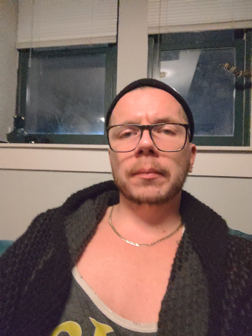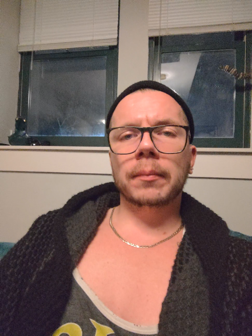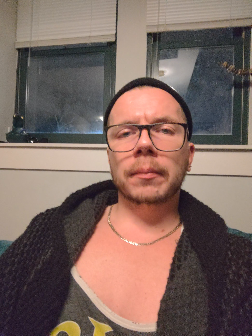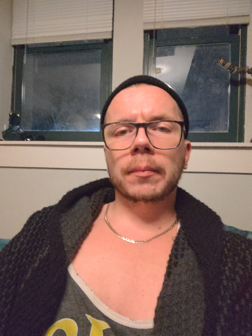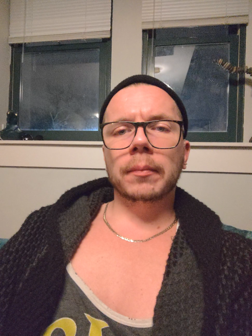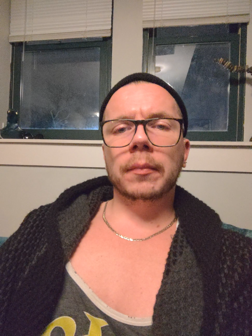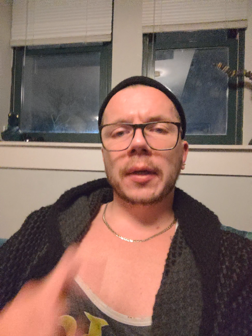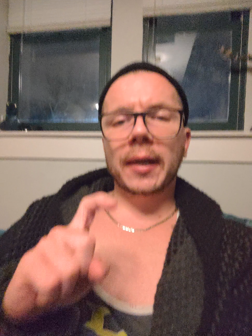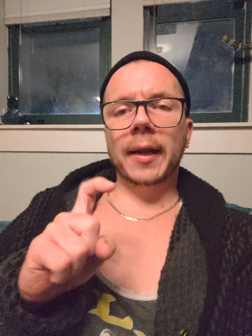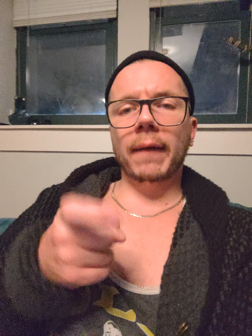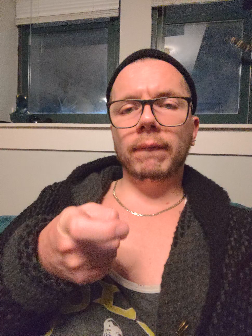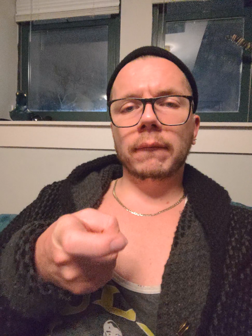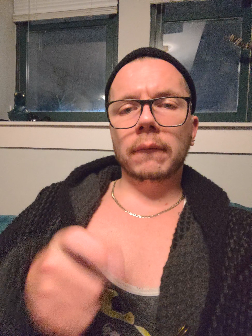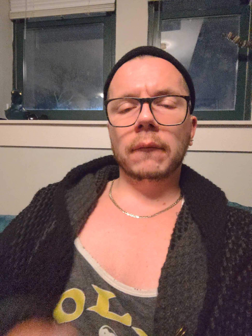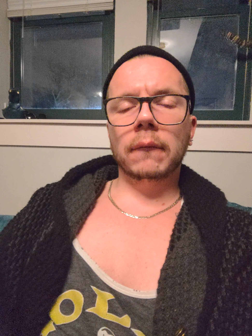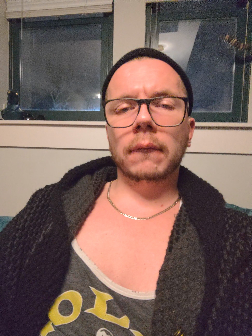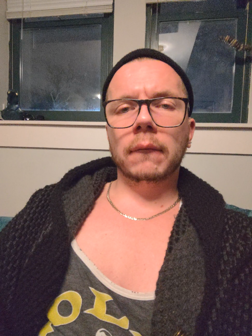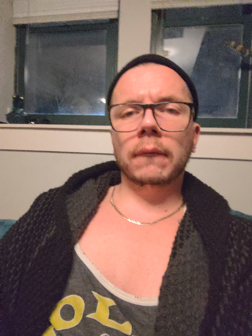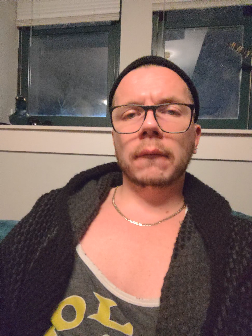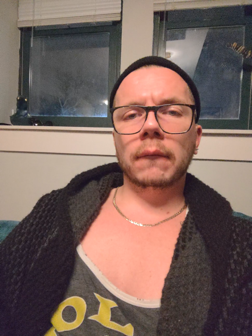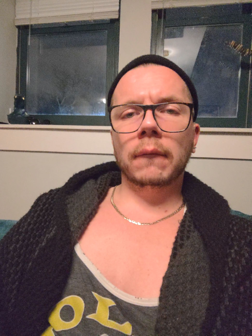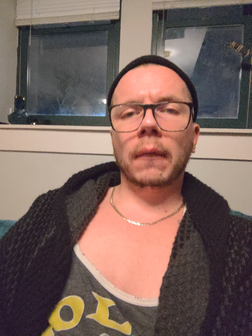gift